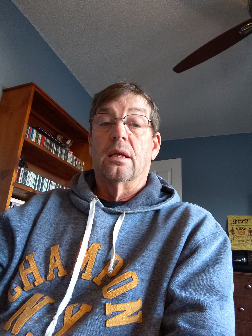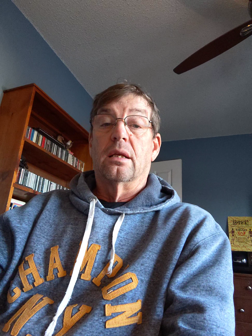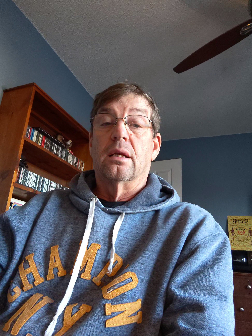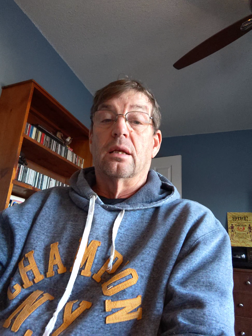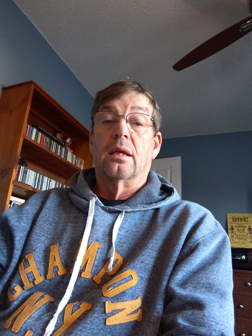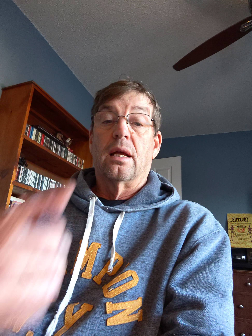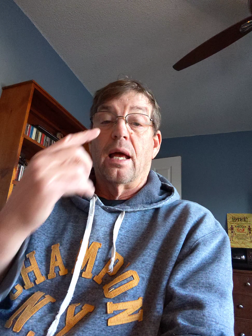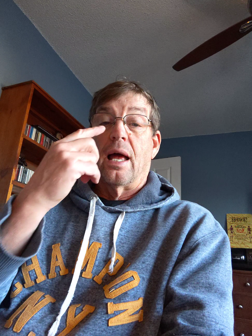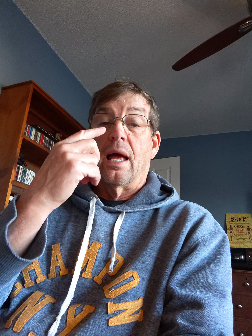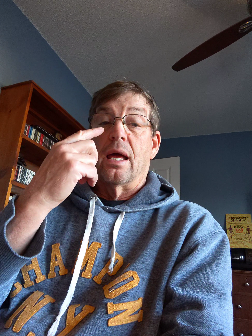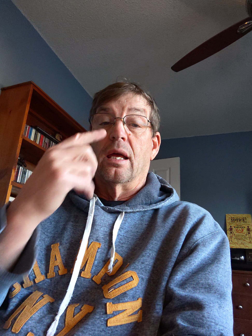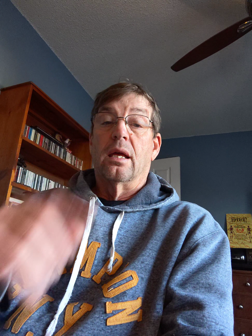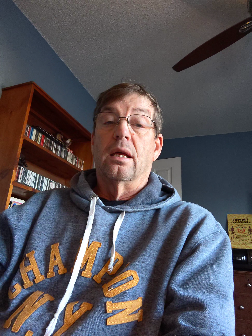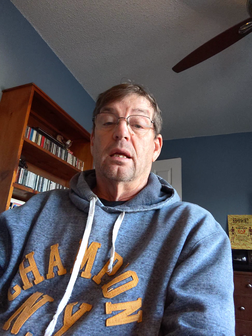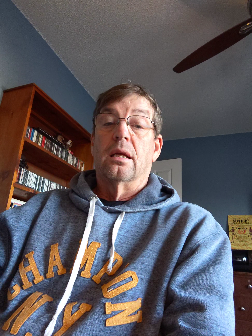eye